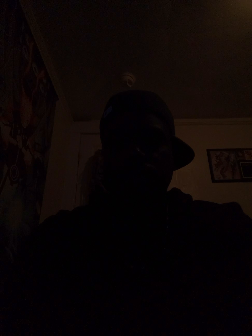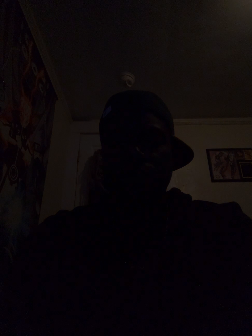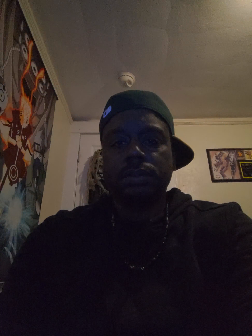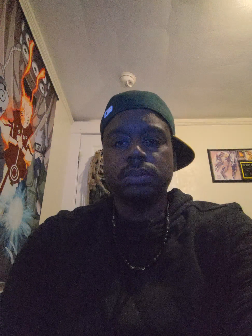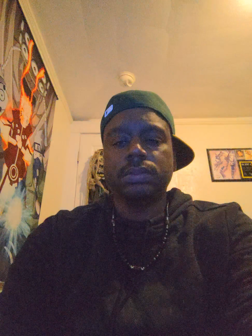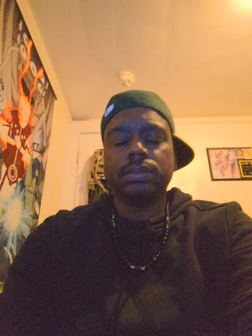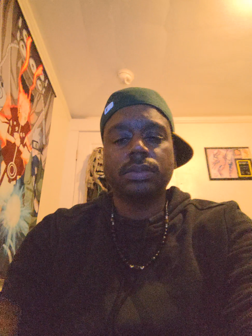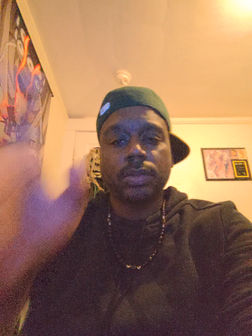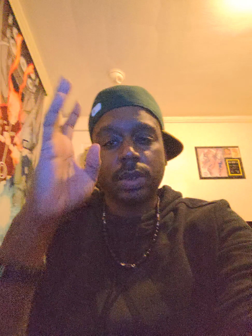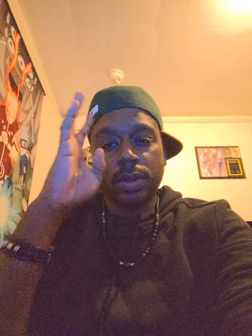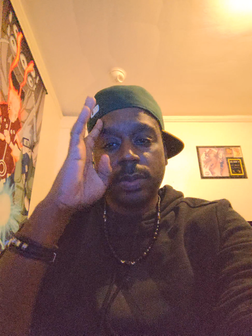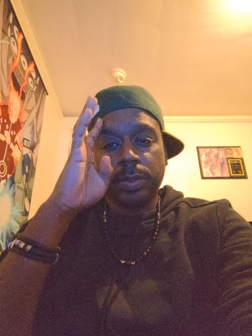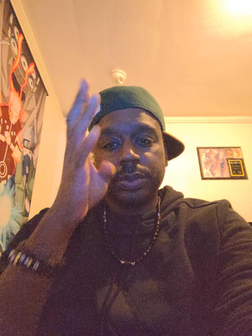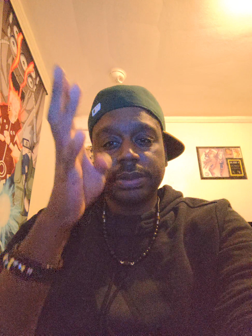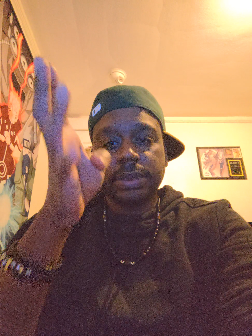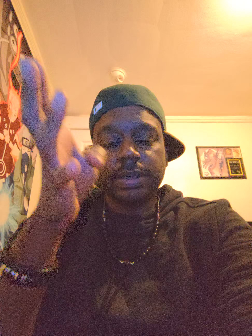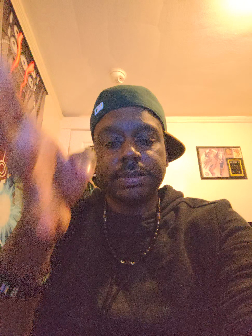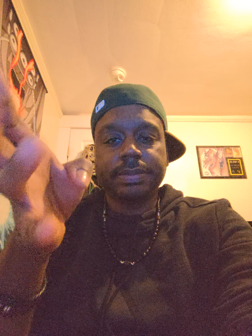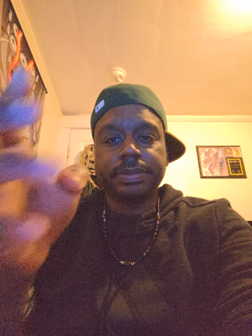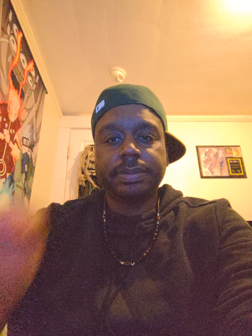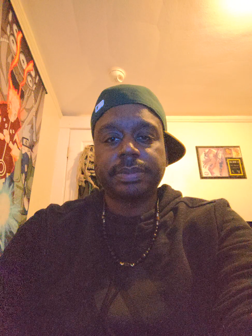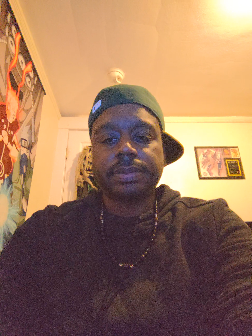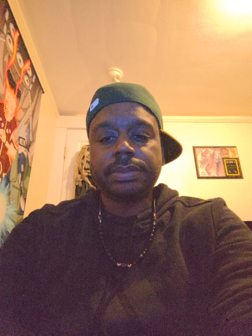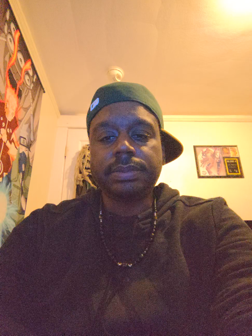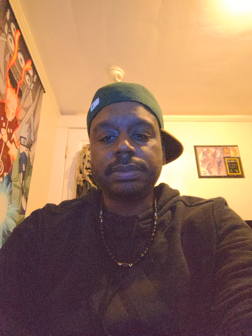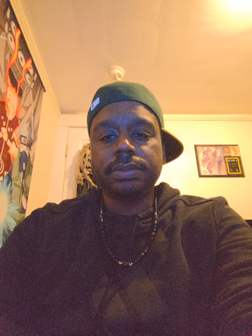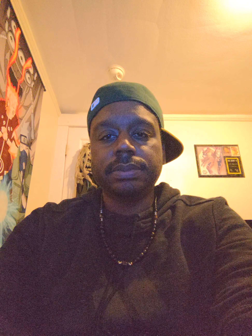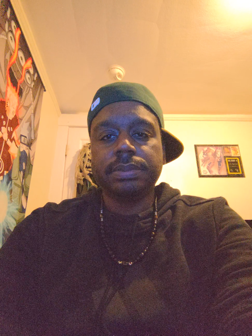pretend